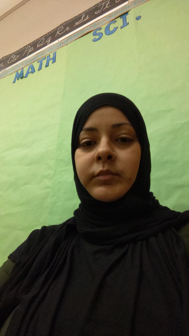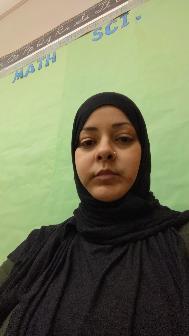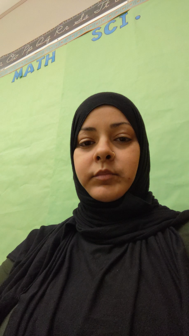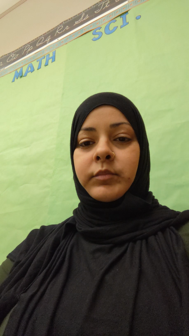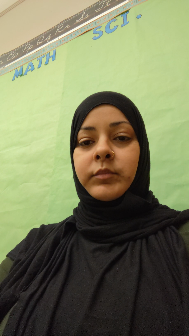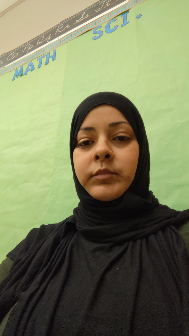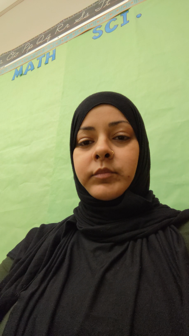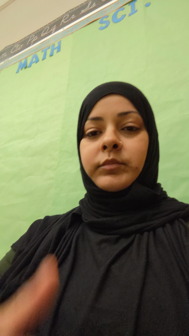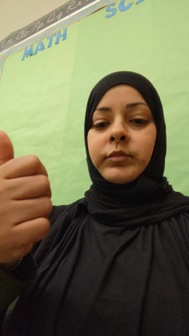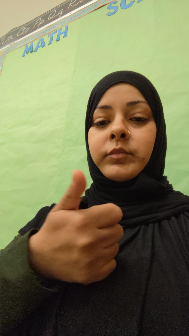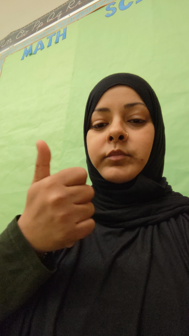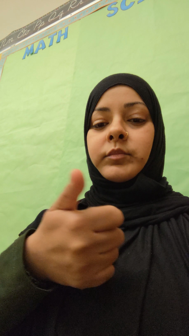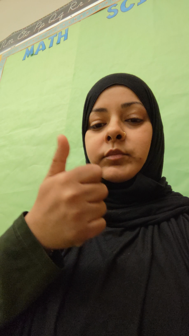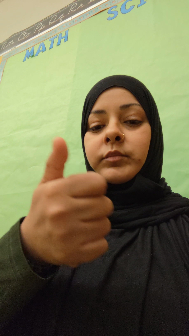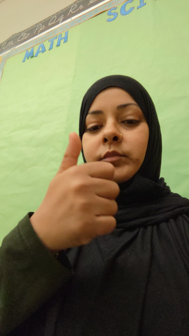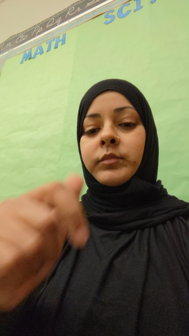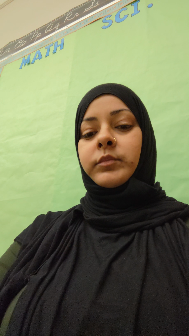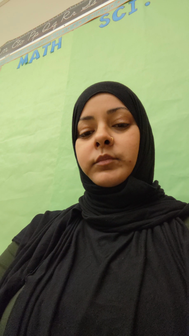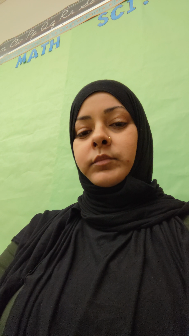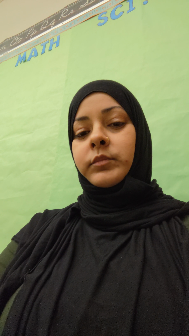chase